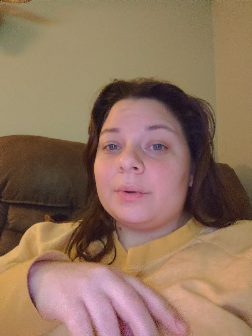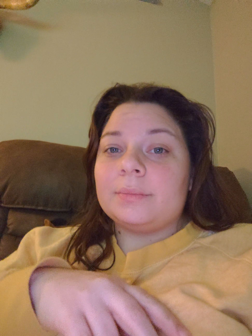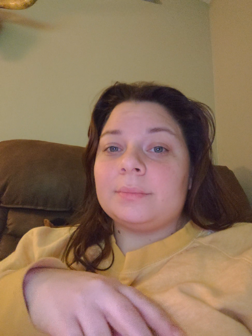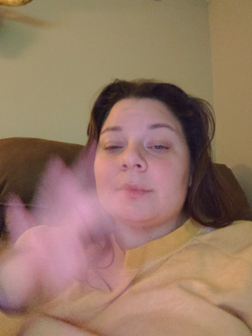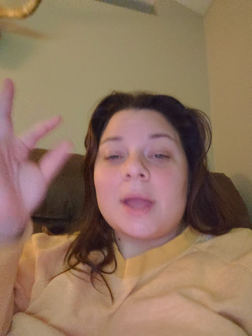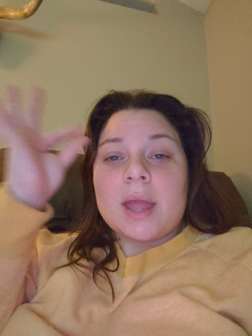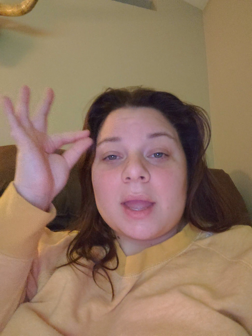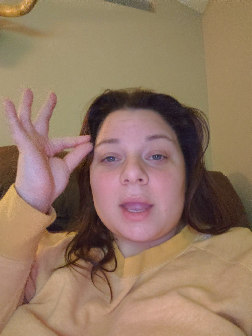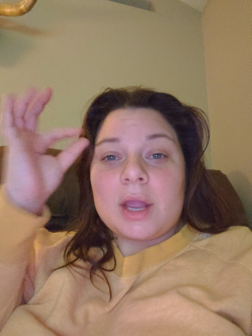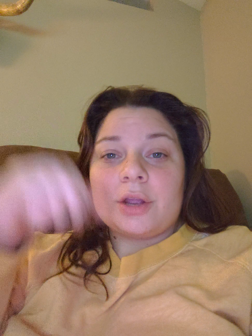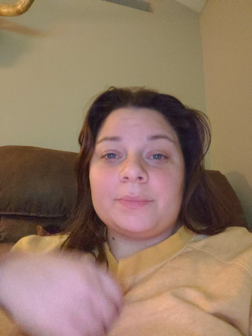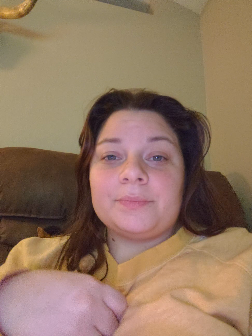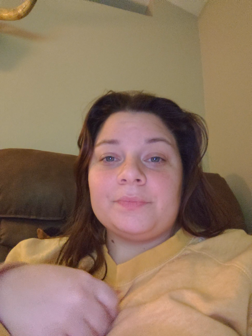hair